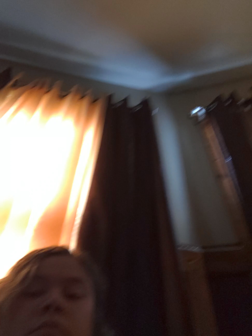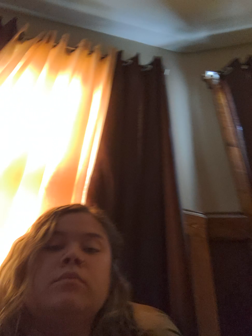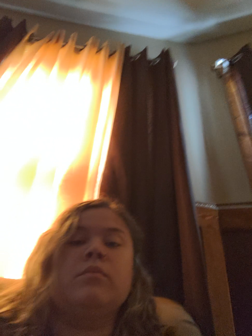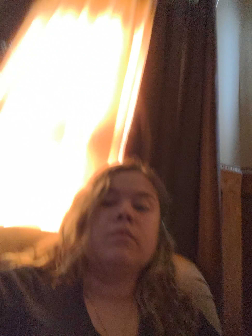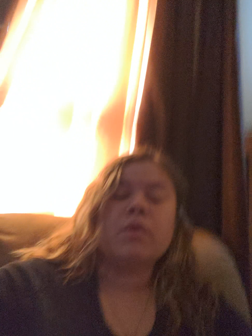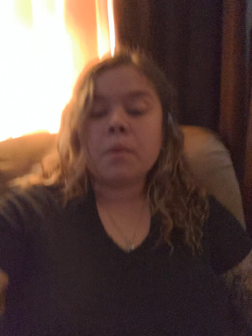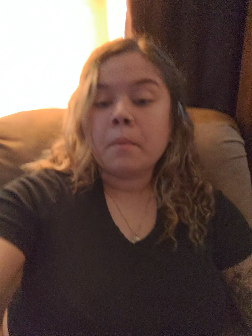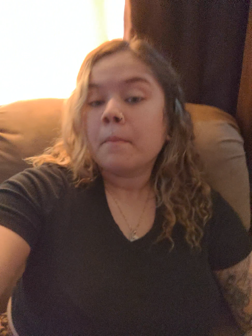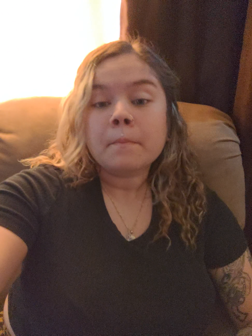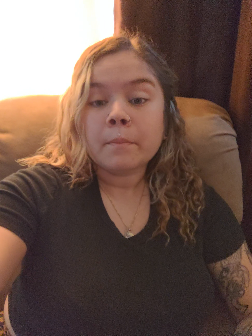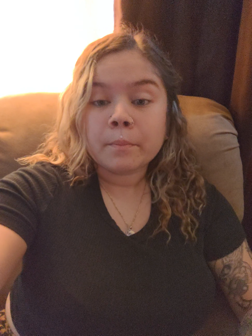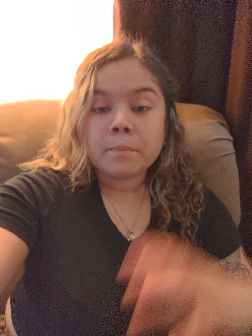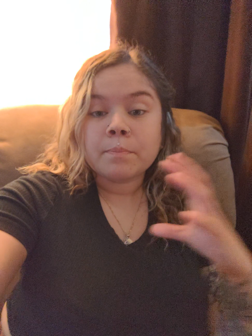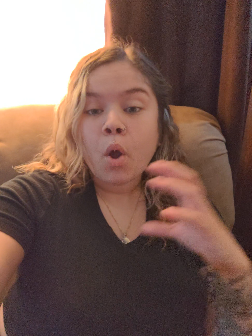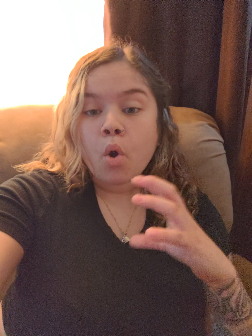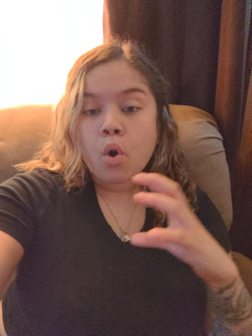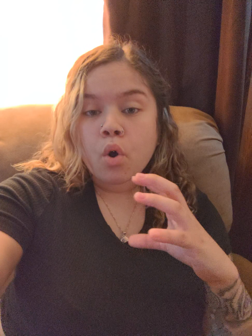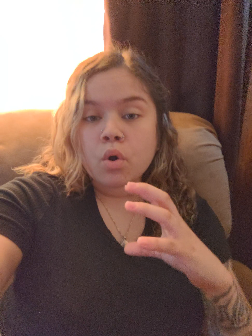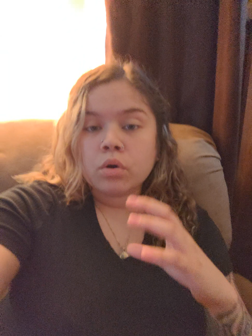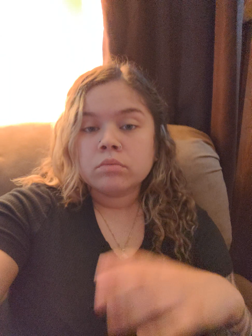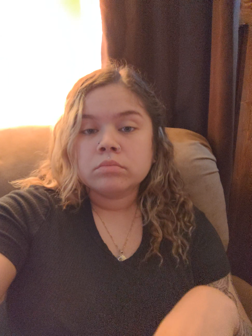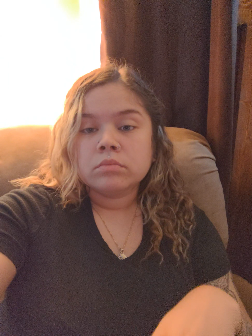ball